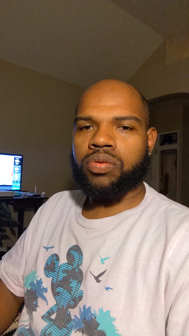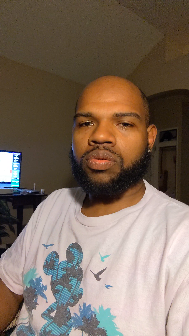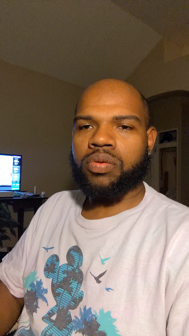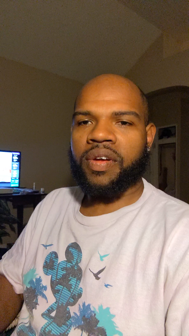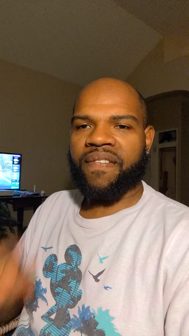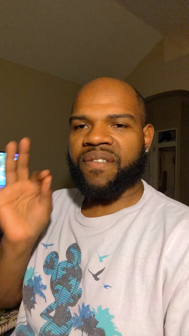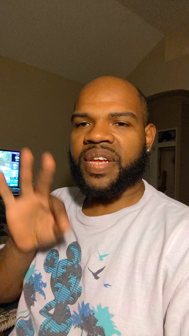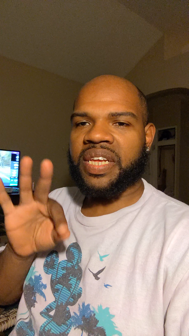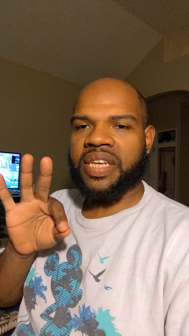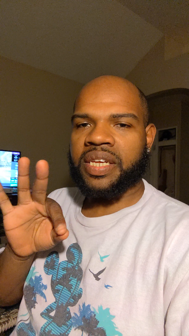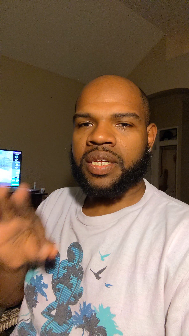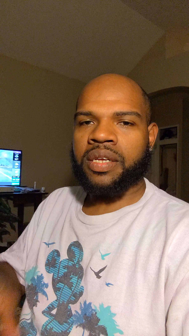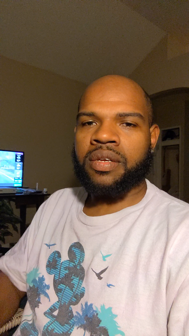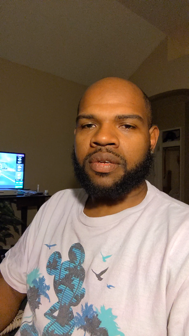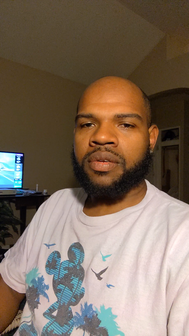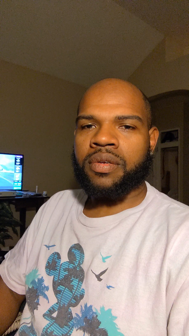fit